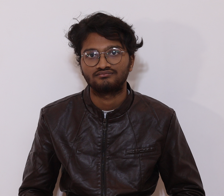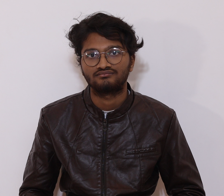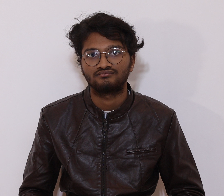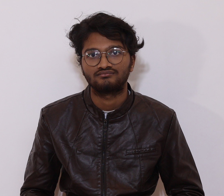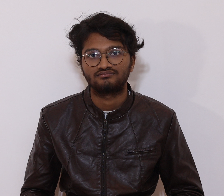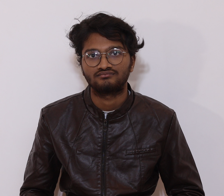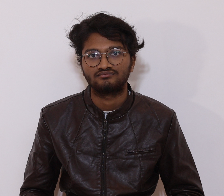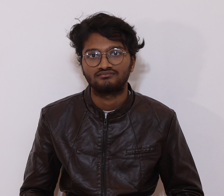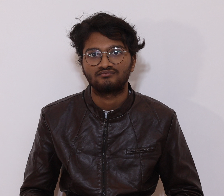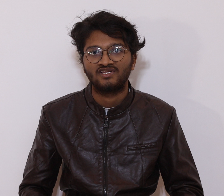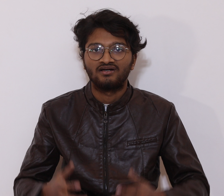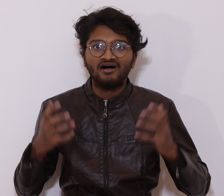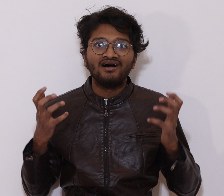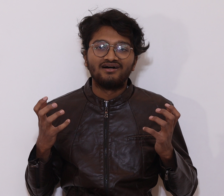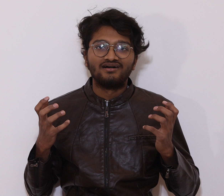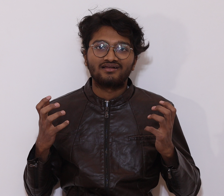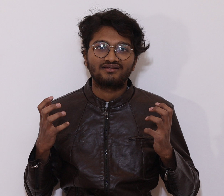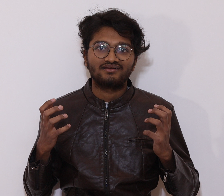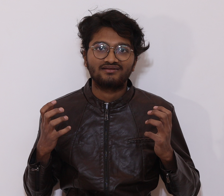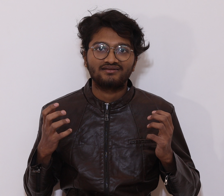surprise